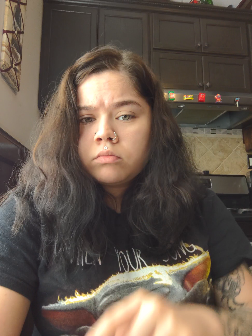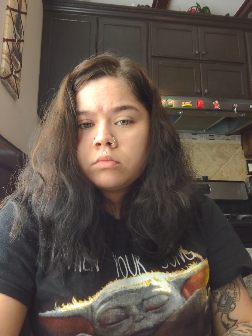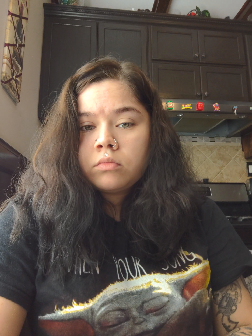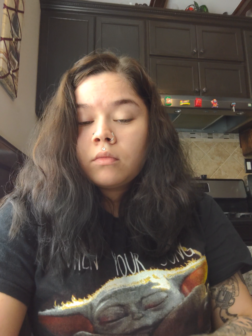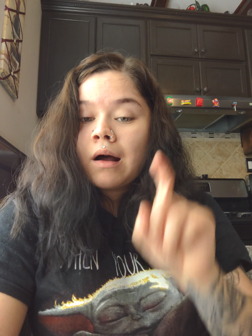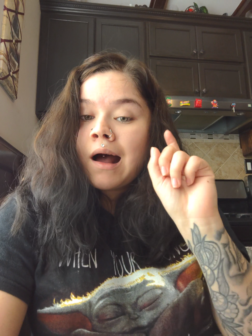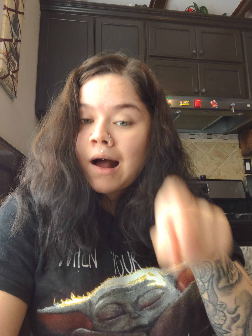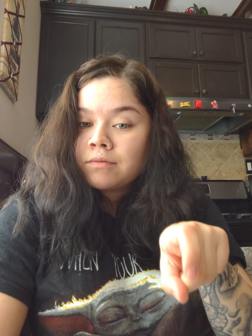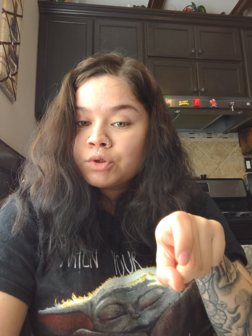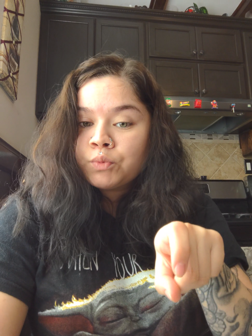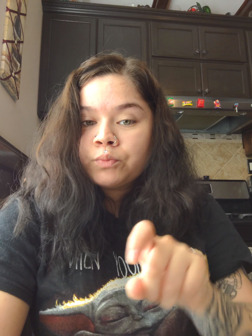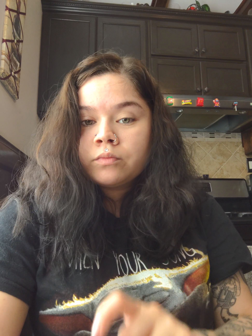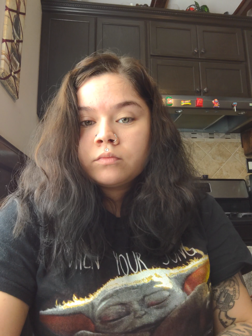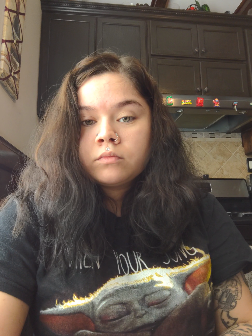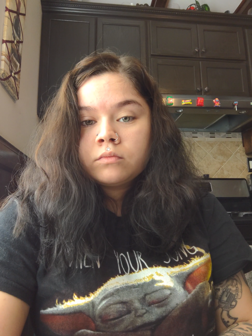have to